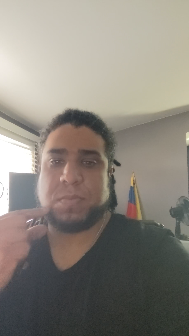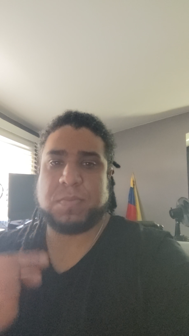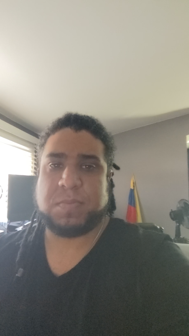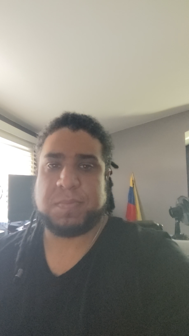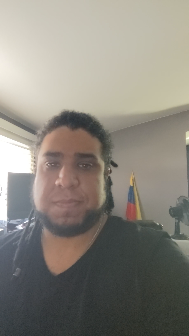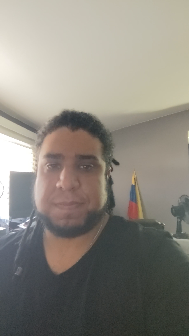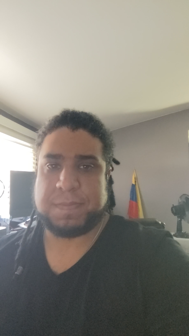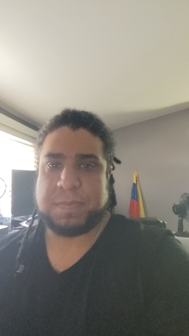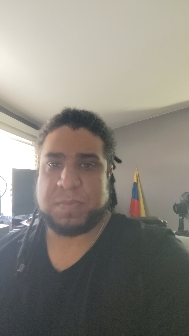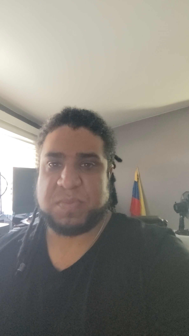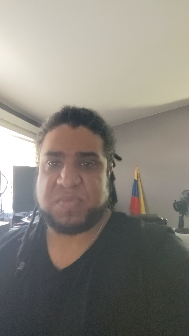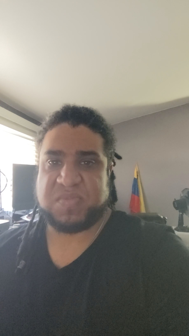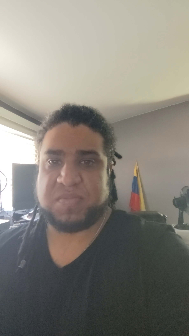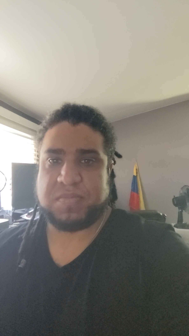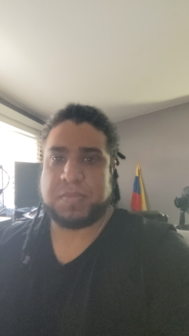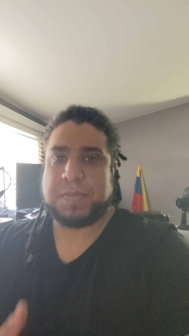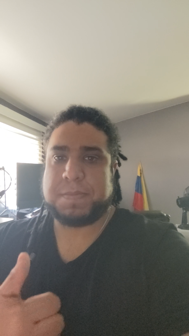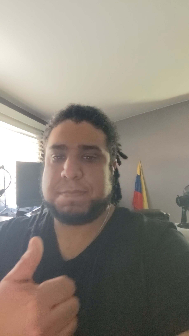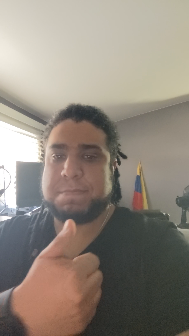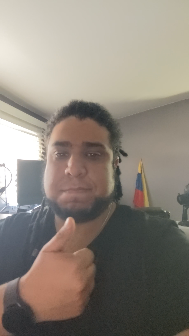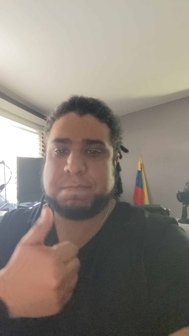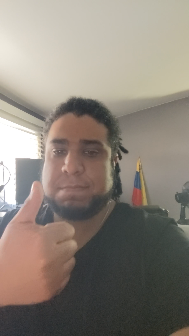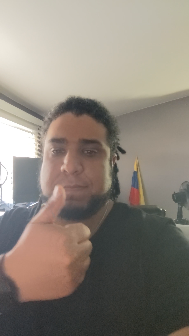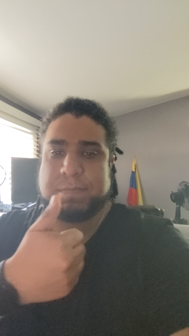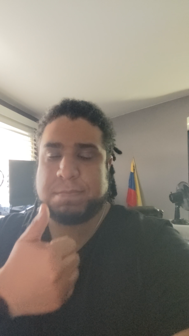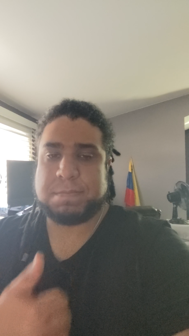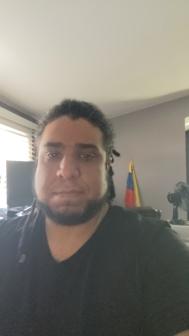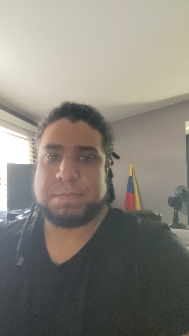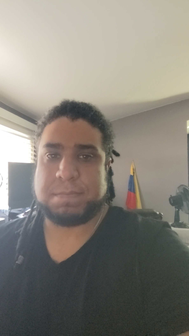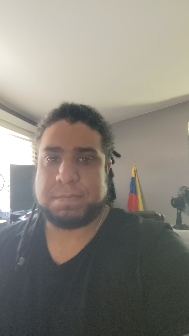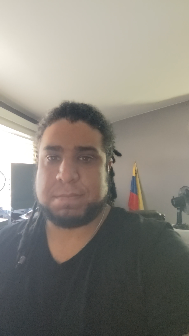basement